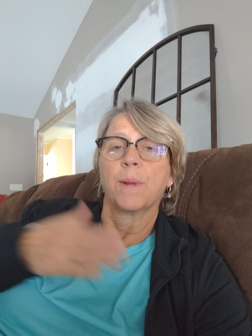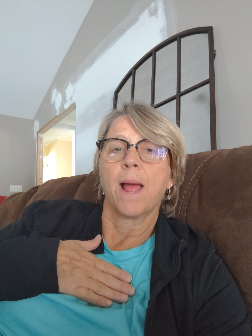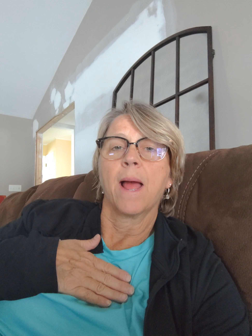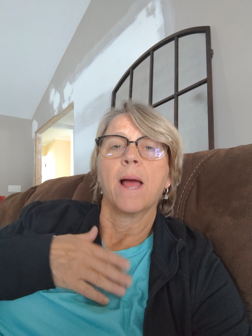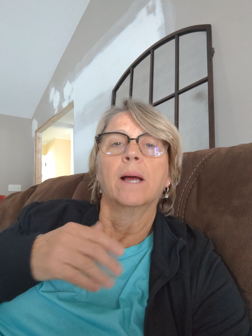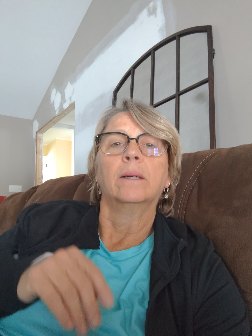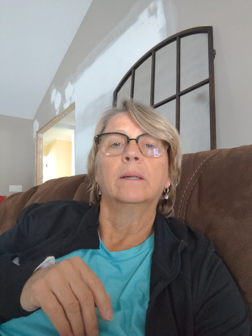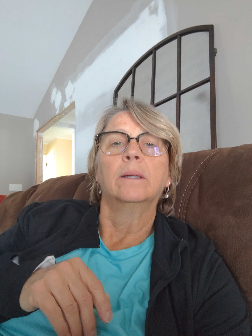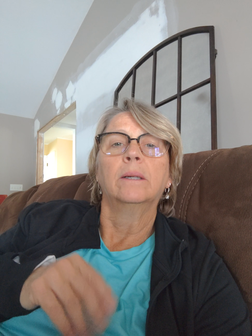my